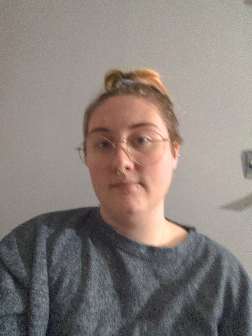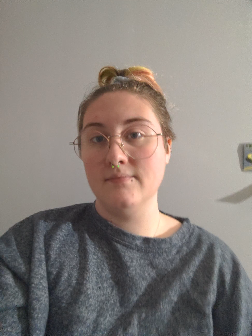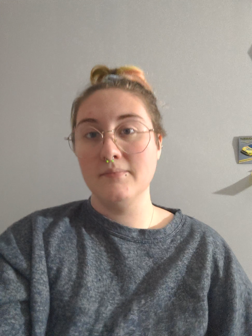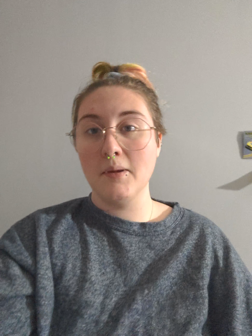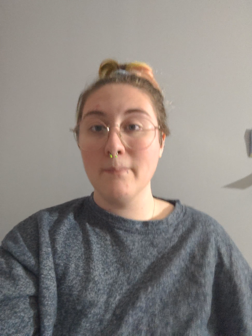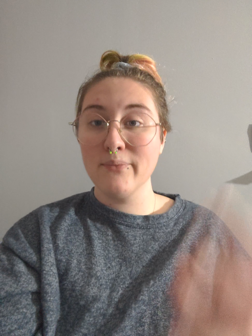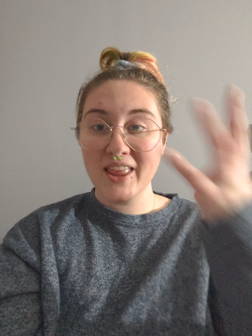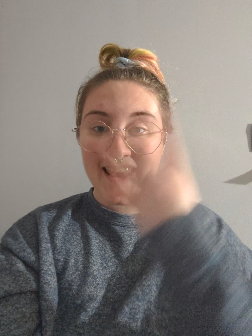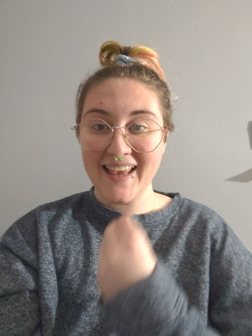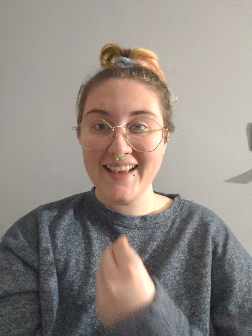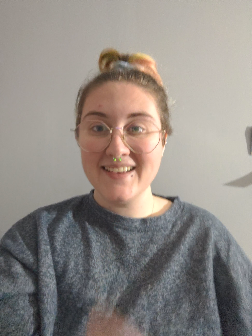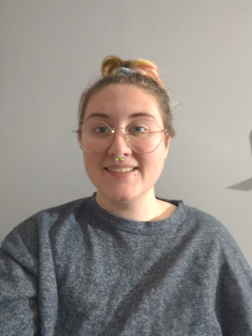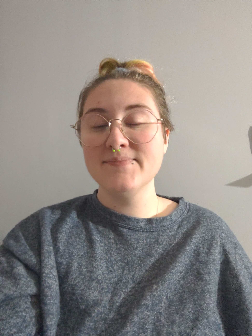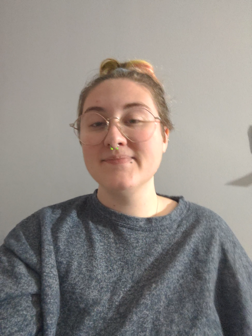pretty